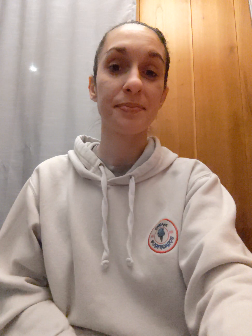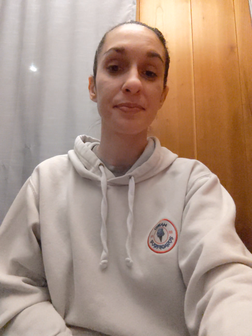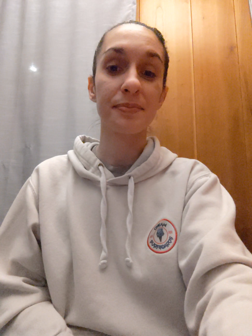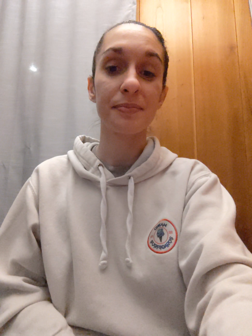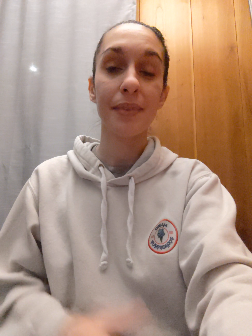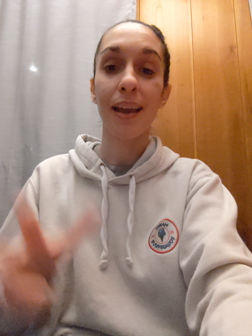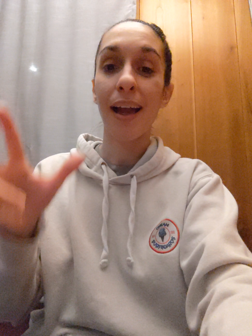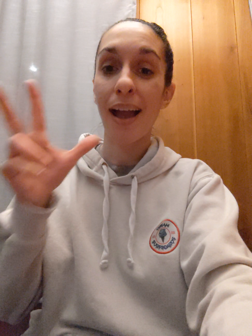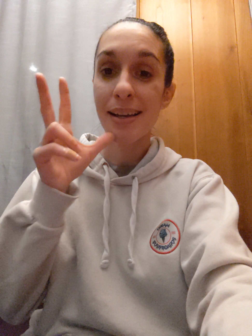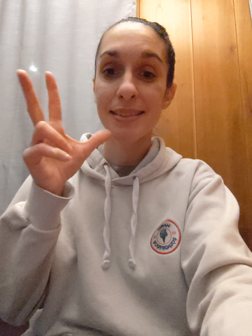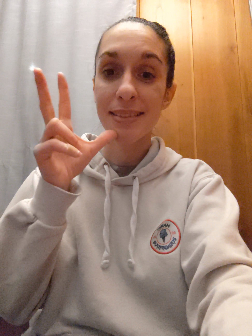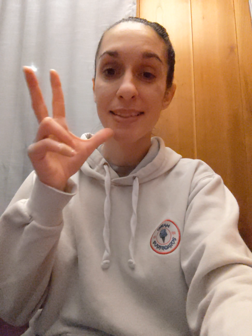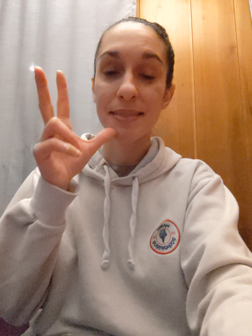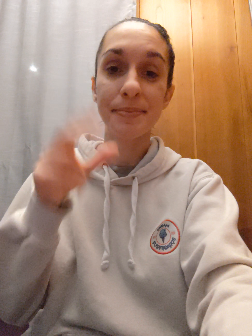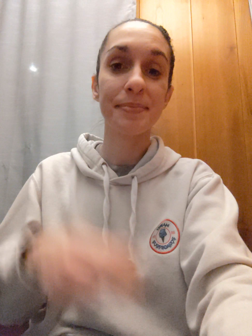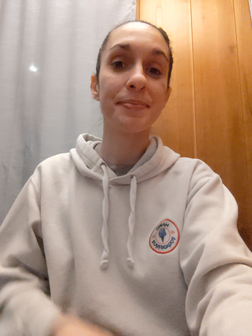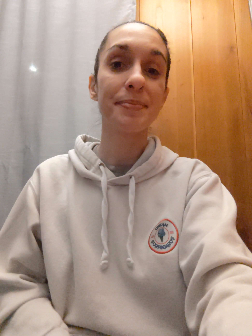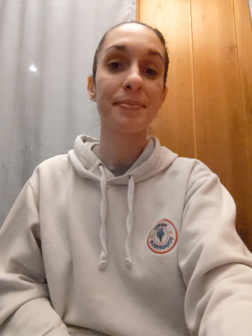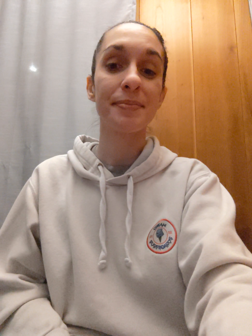hen